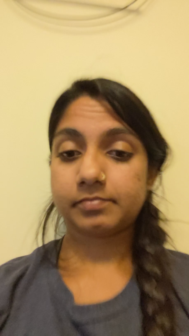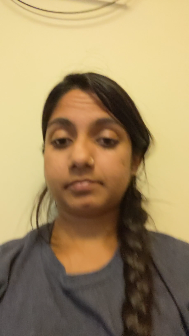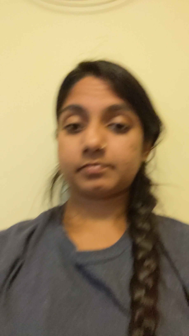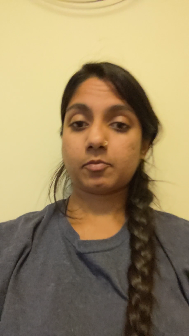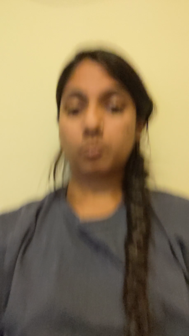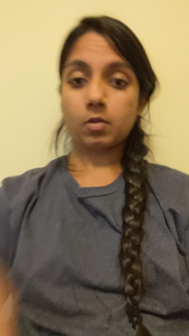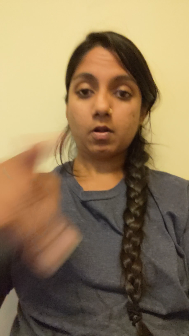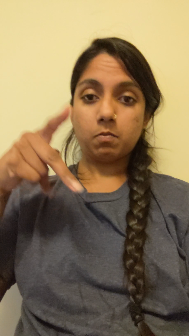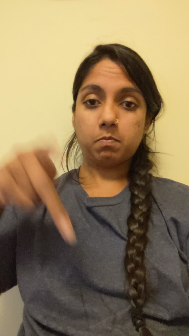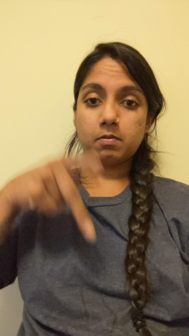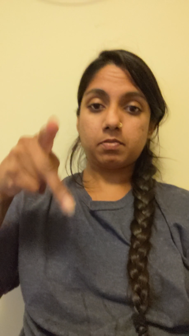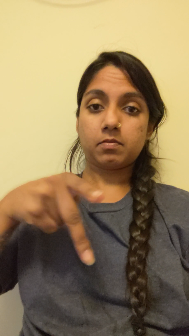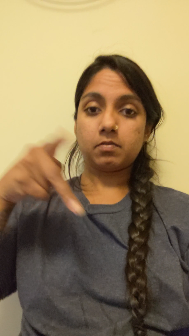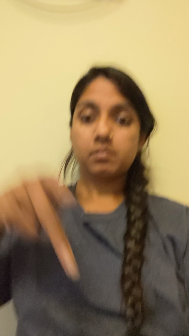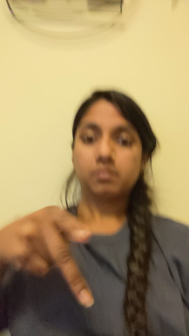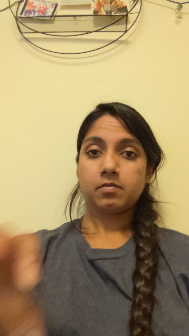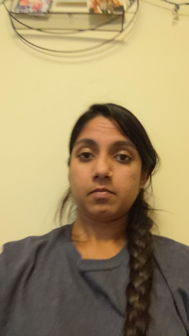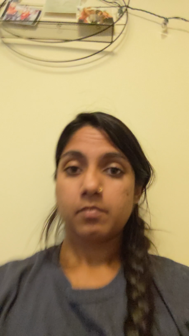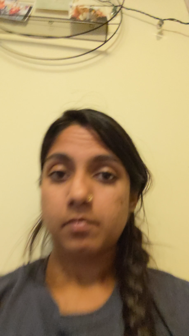people